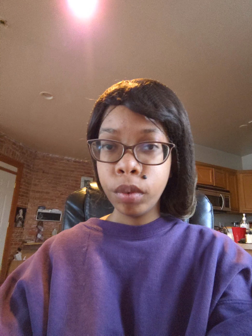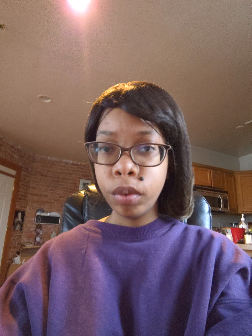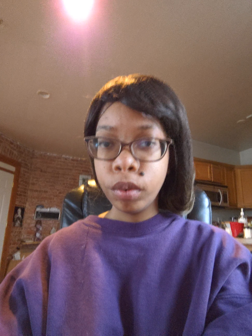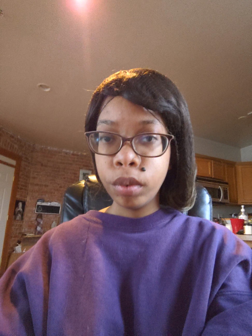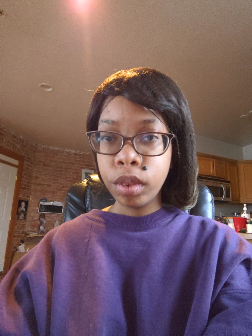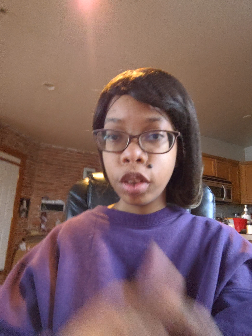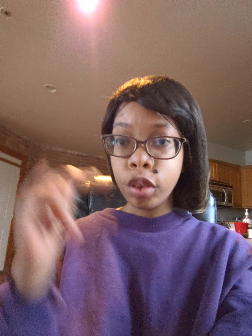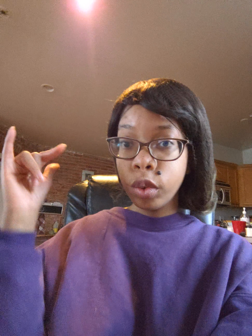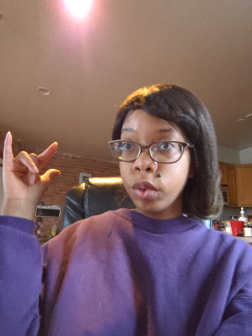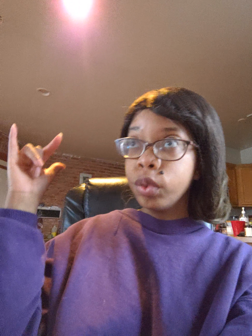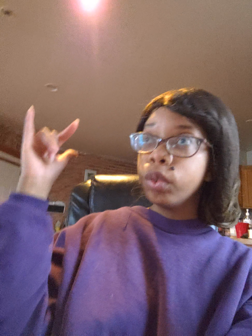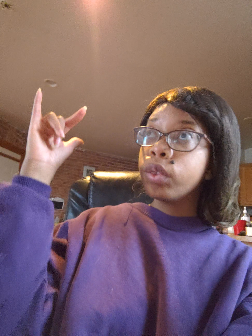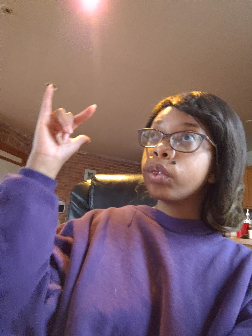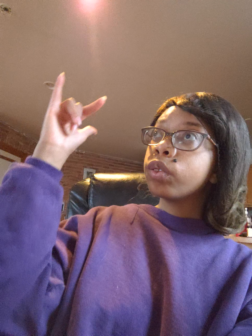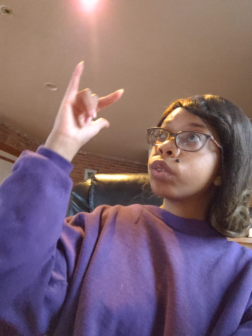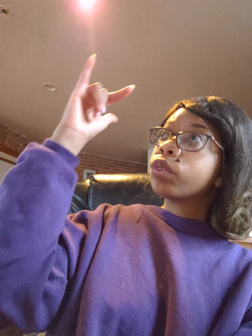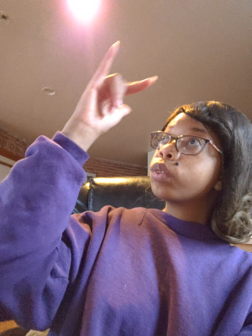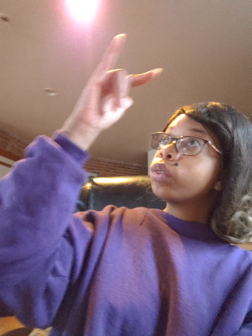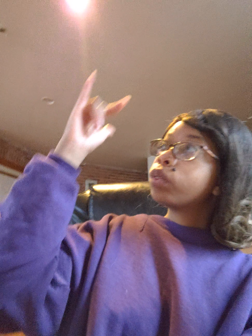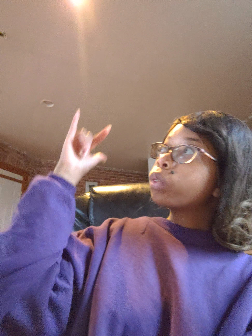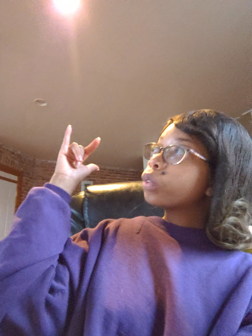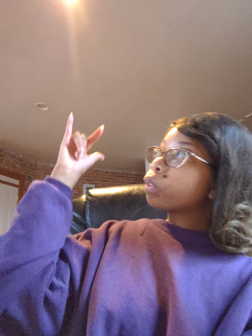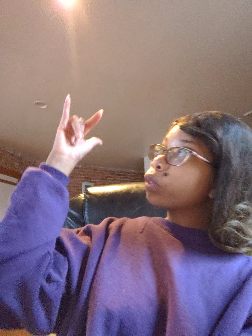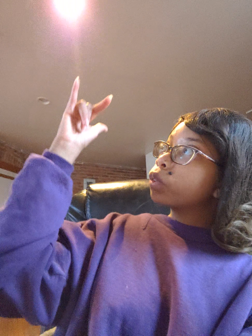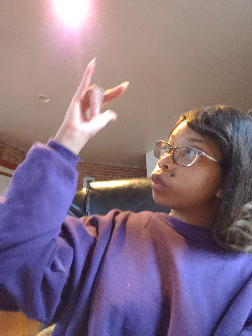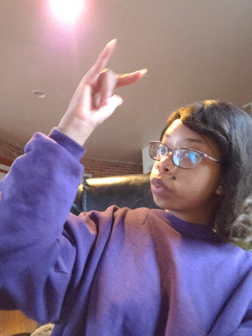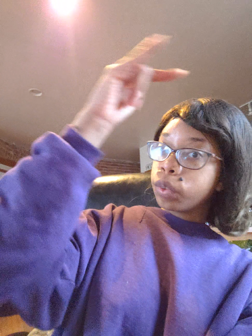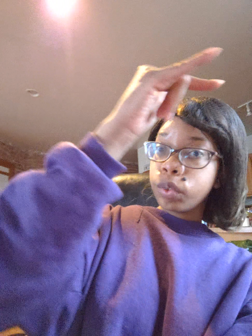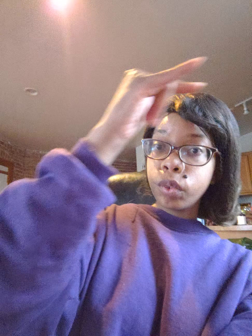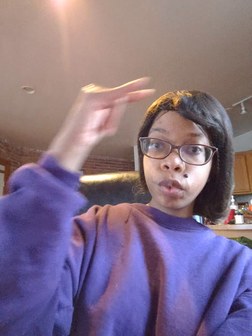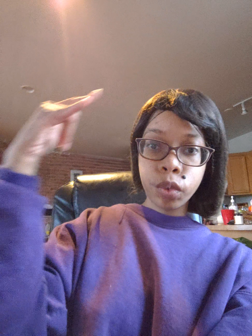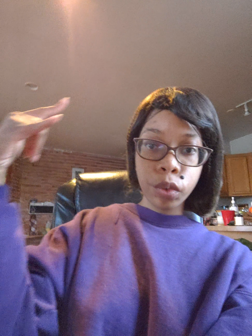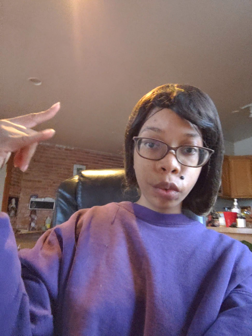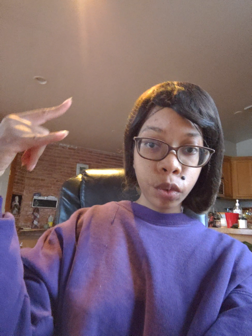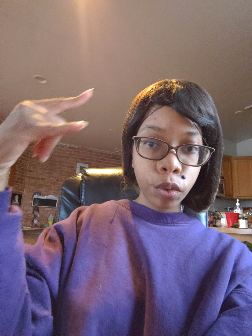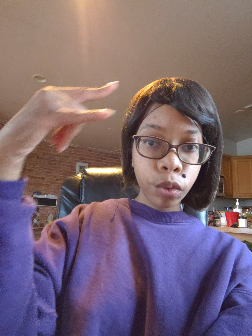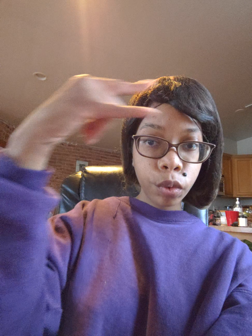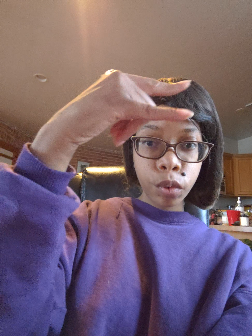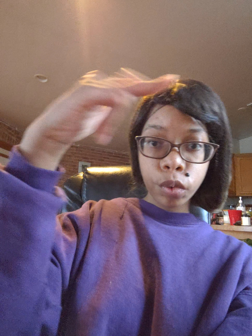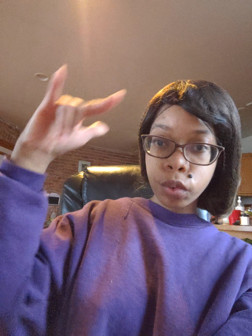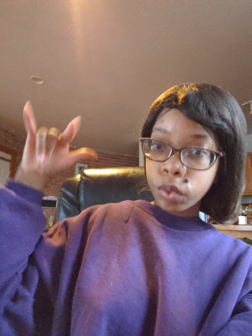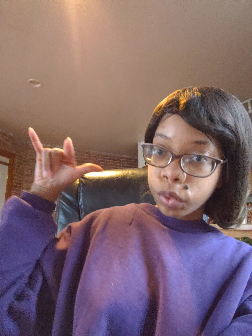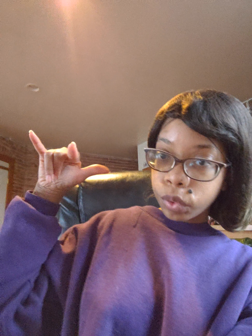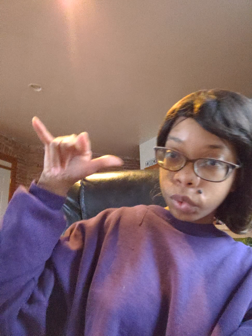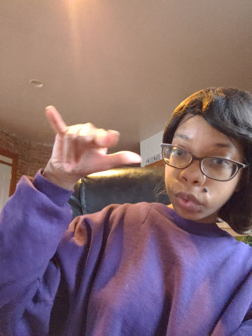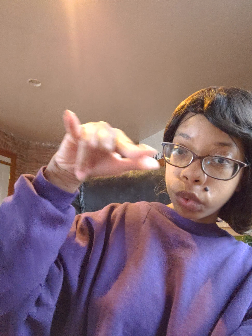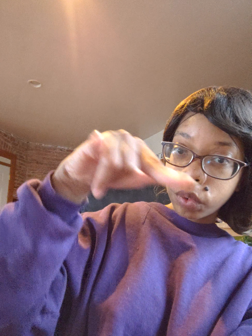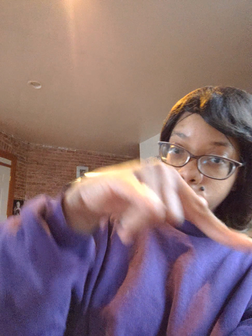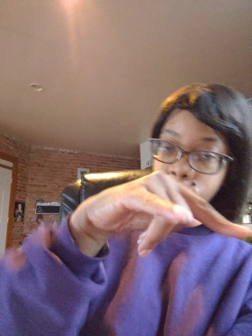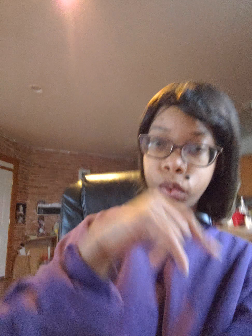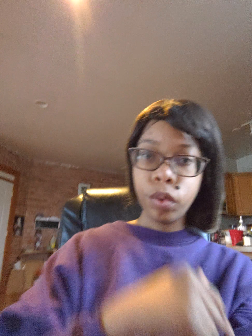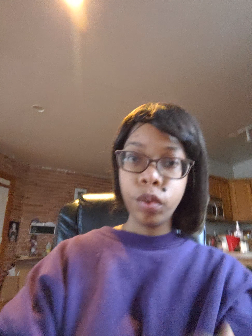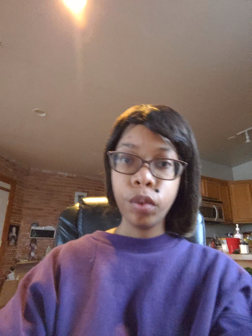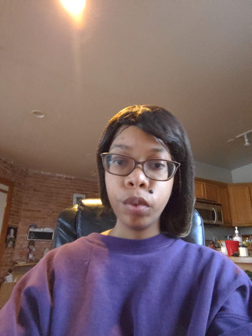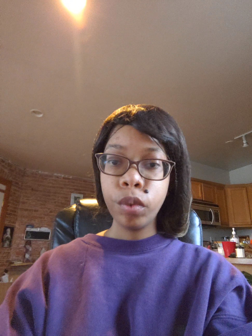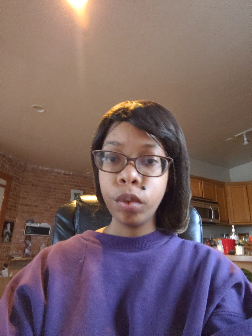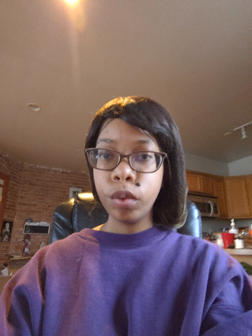airplane